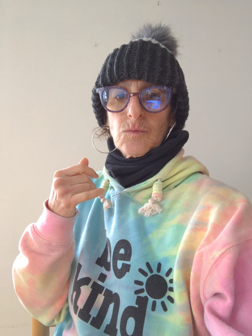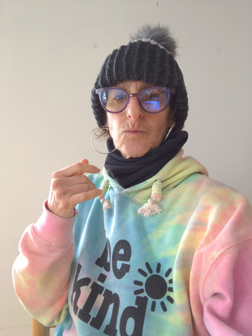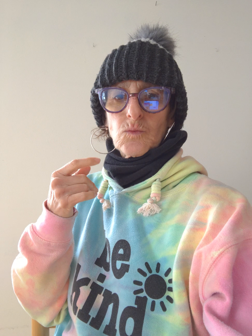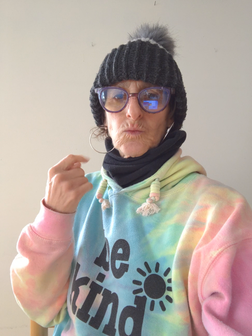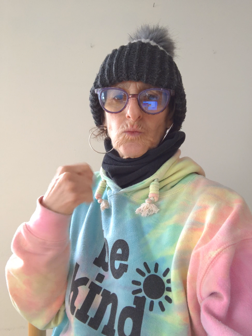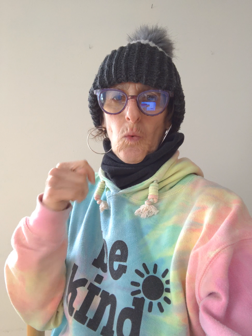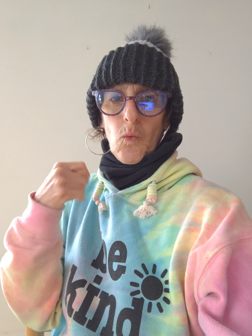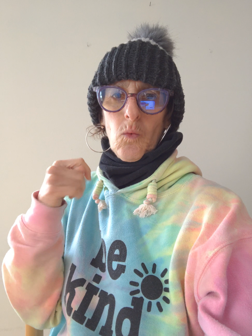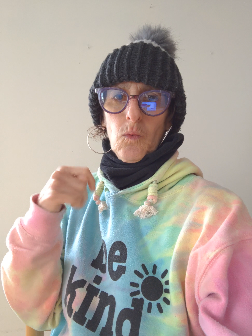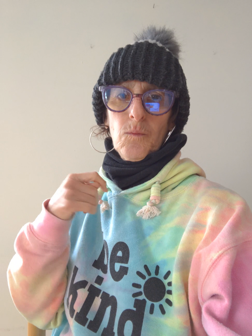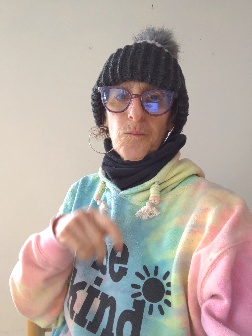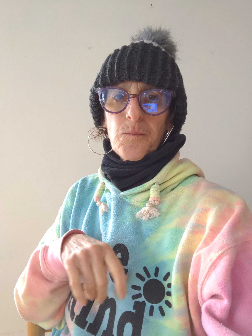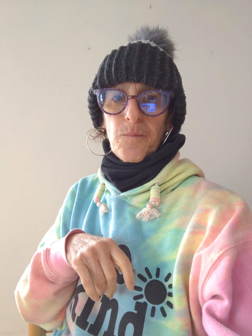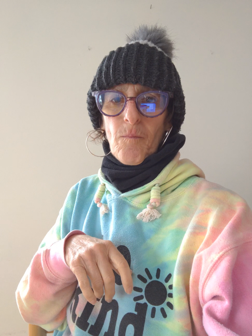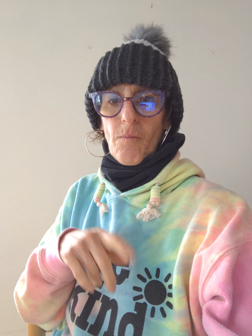toy